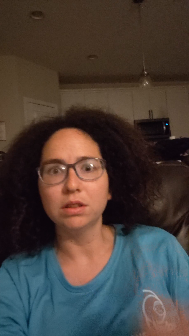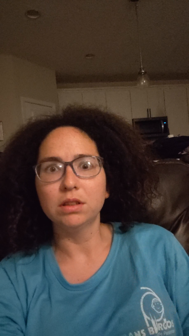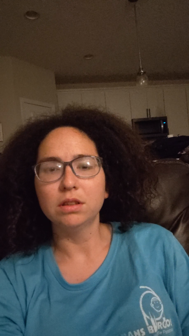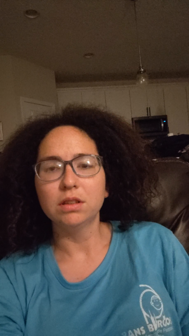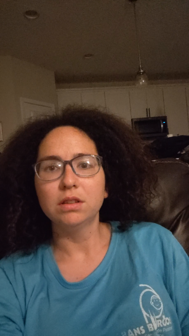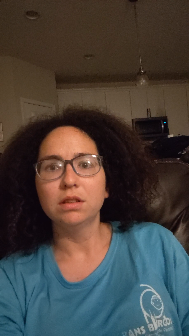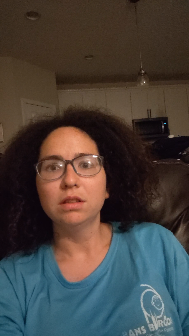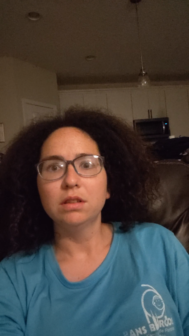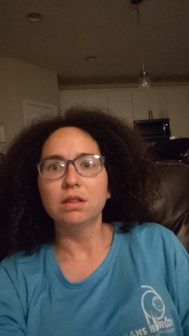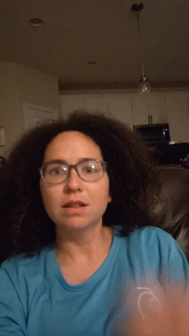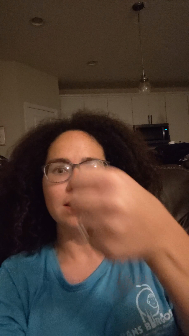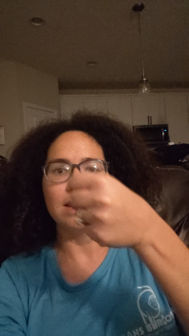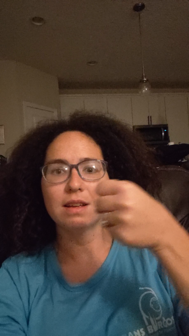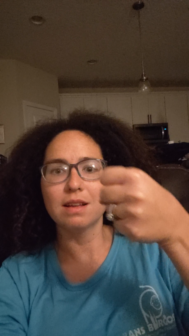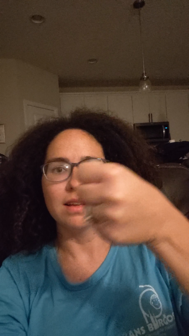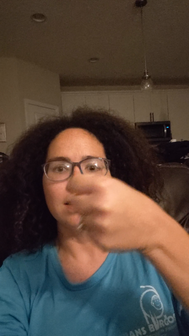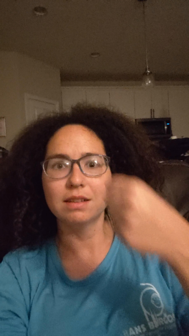coffee